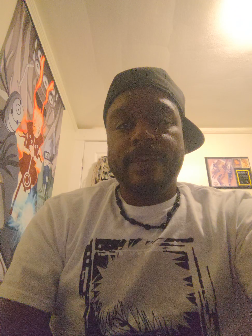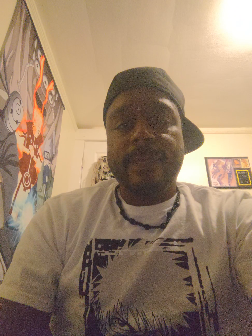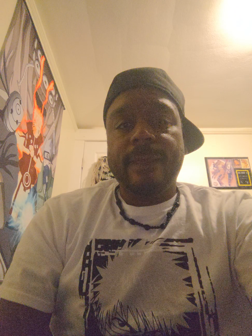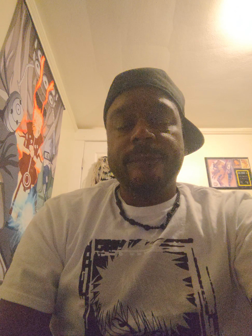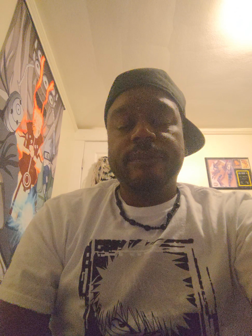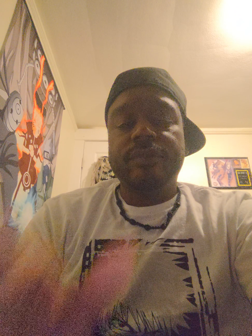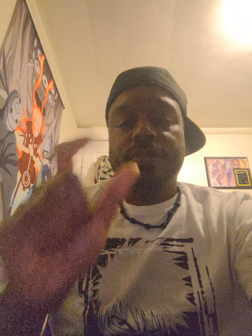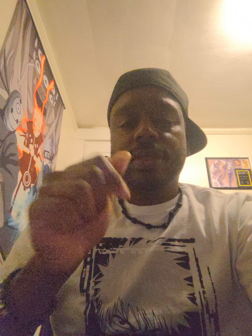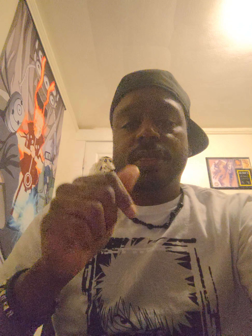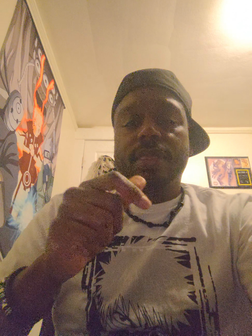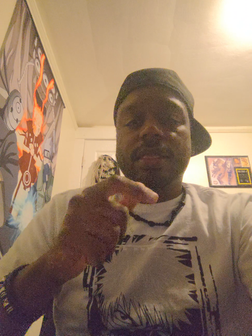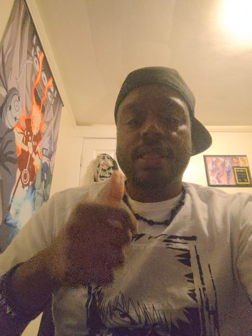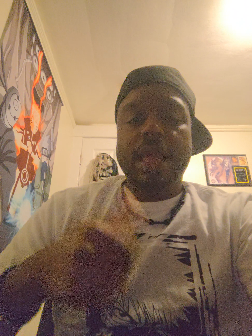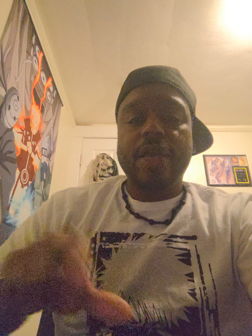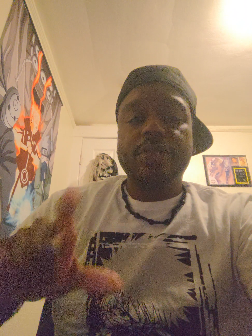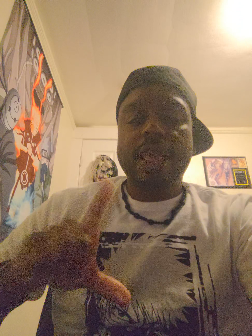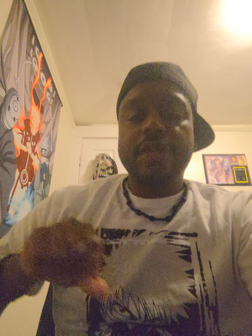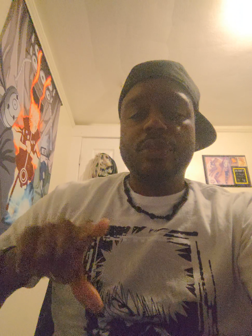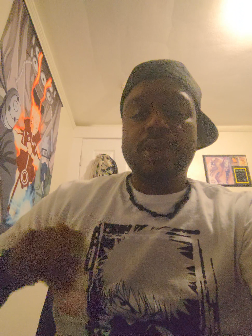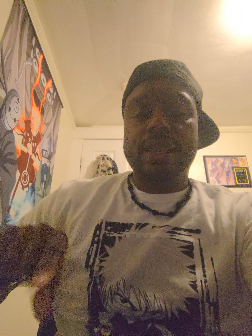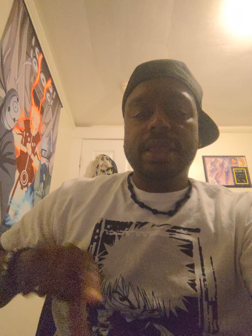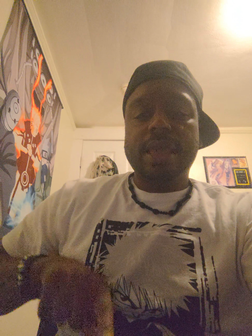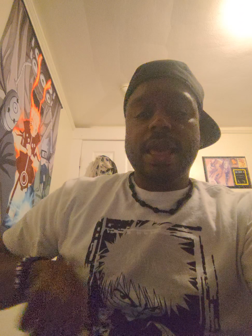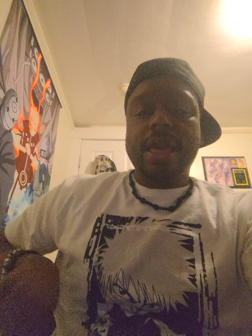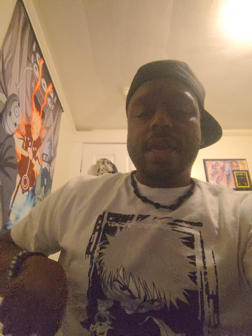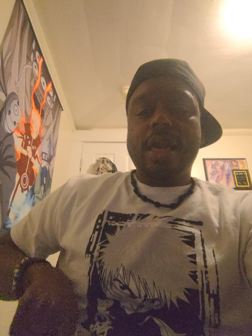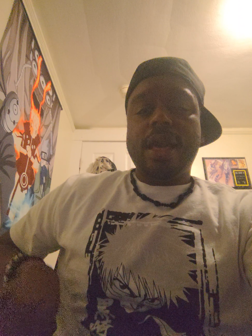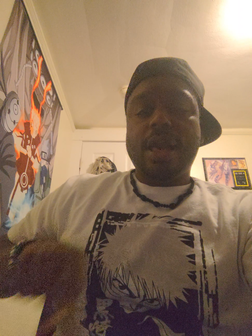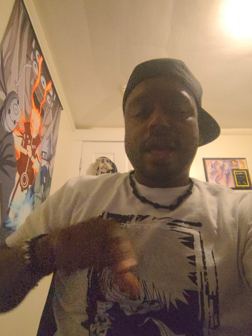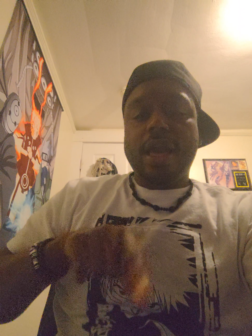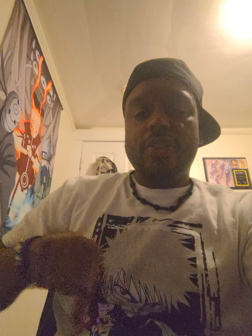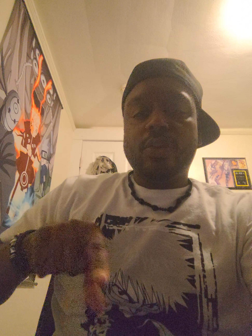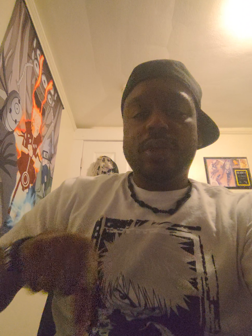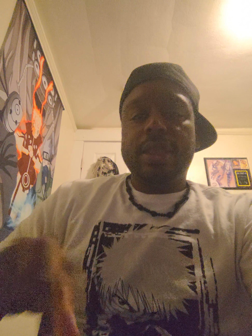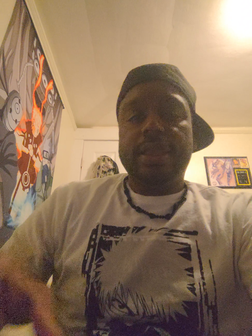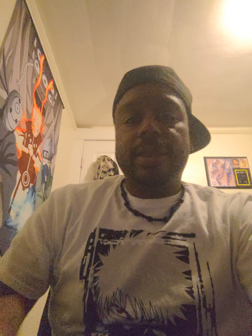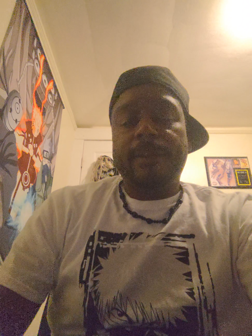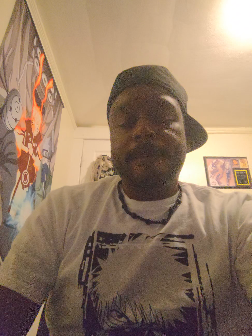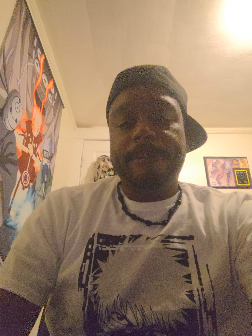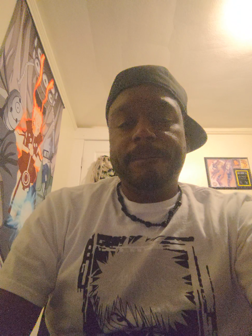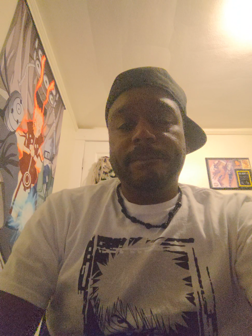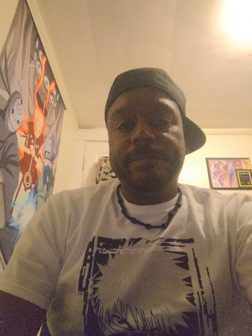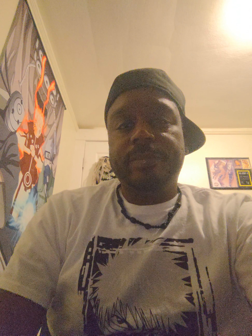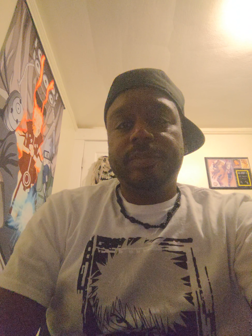underwear